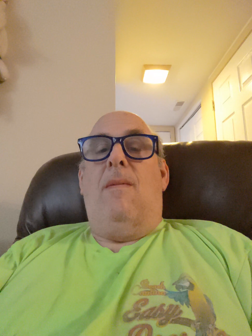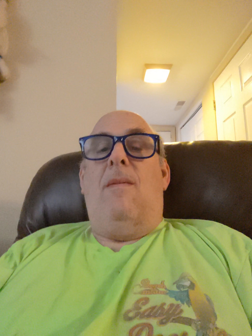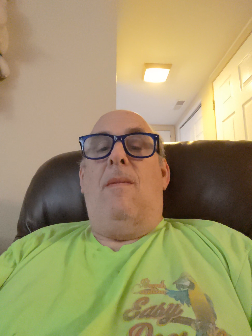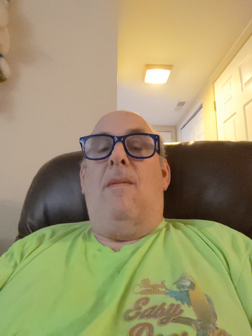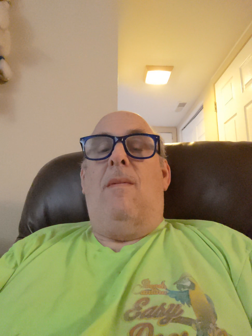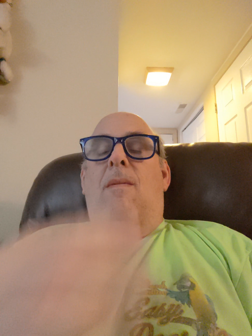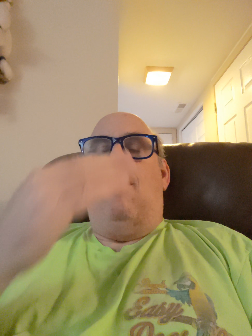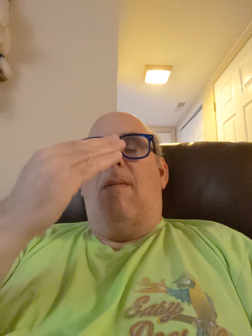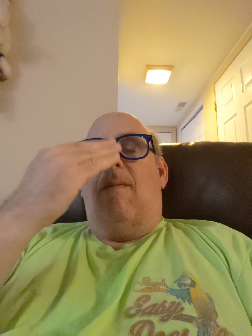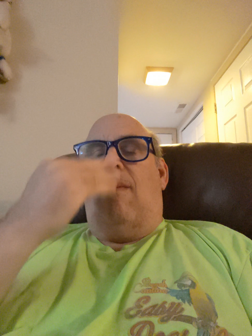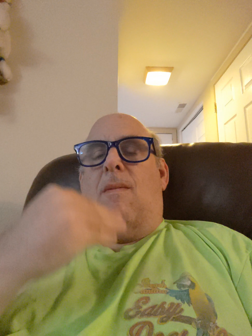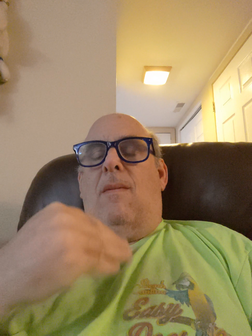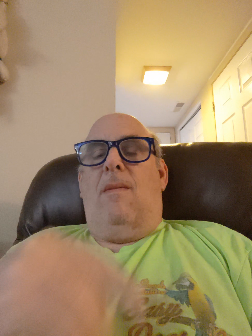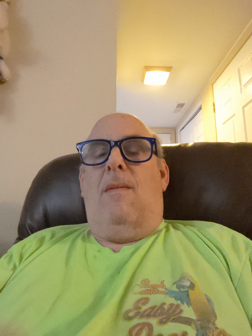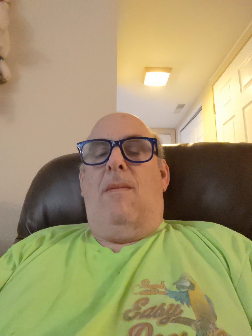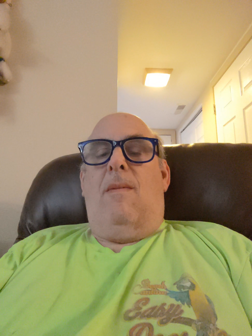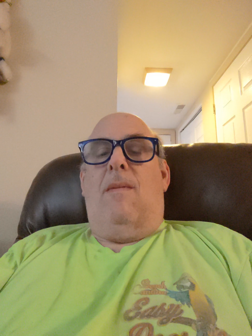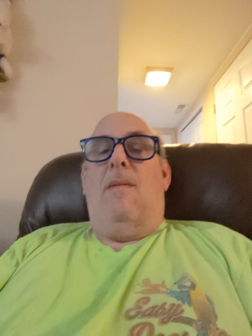sleep